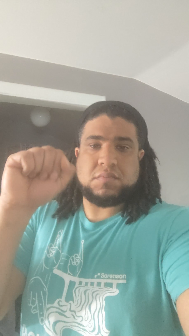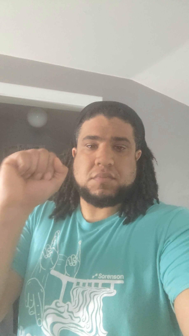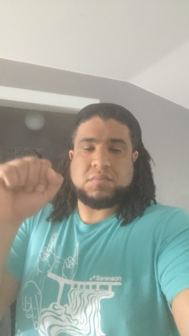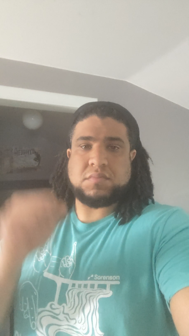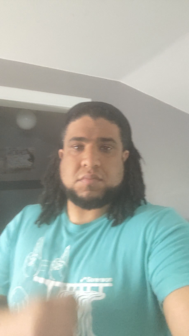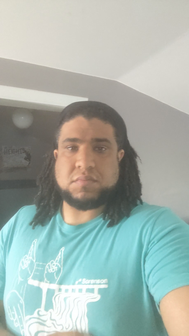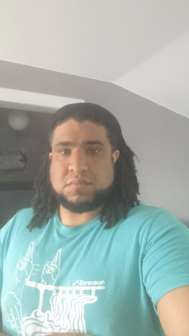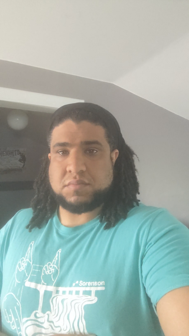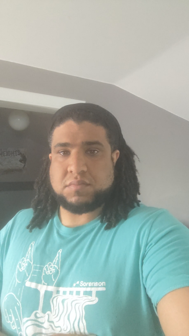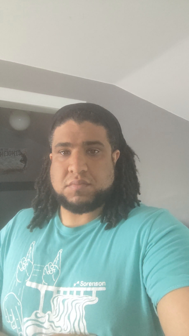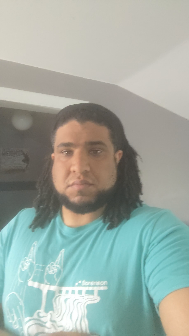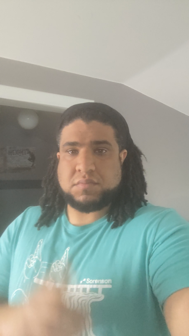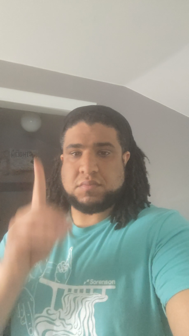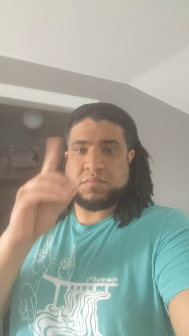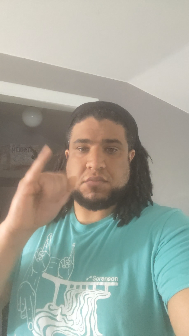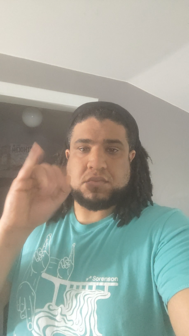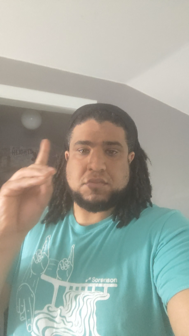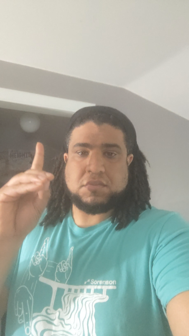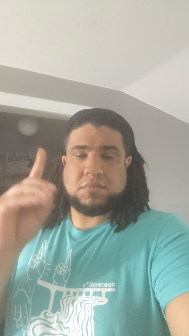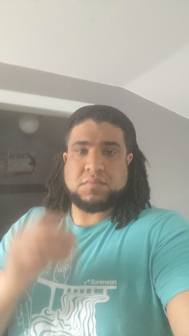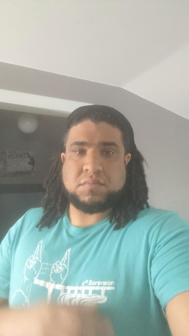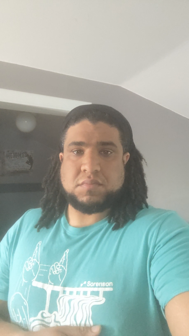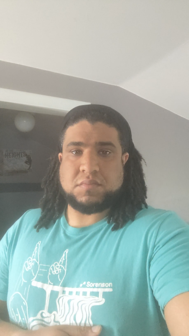did